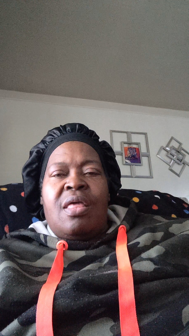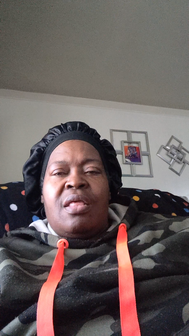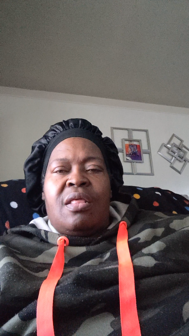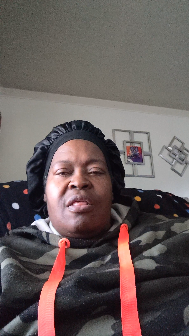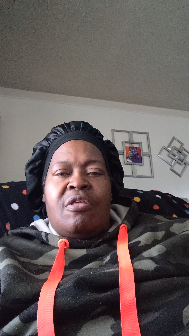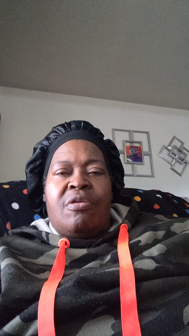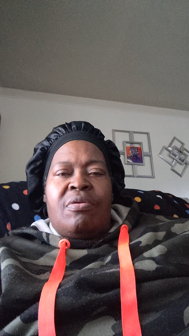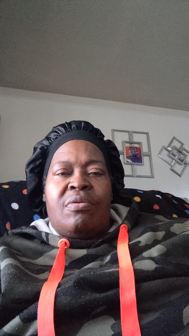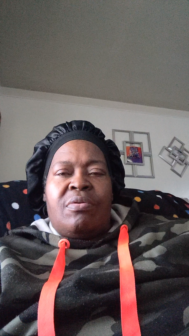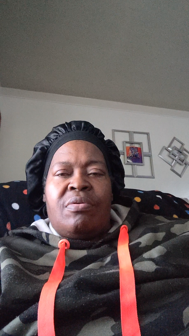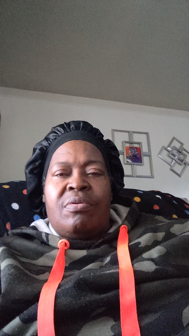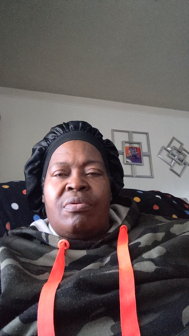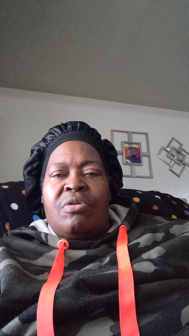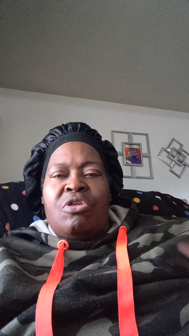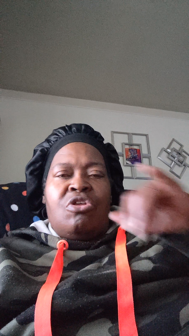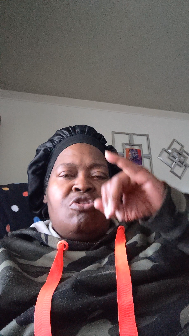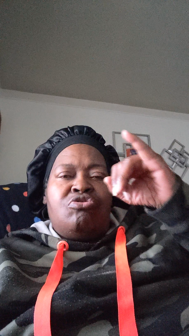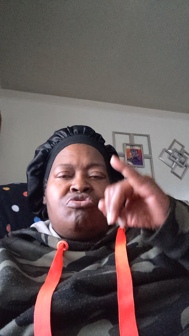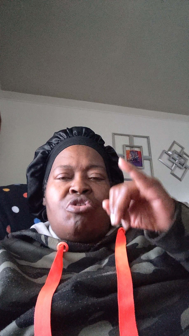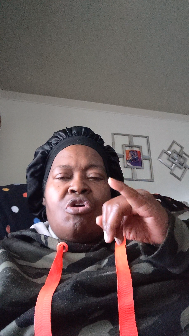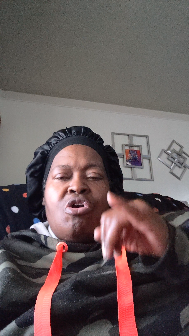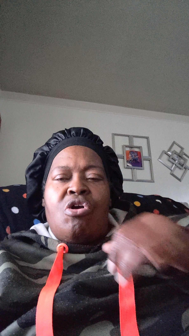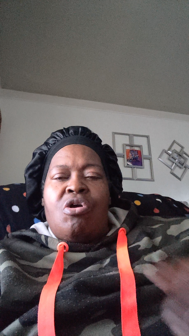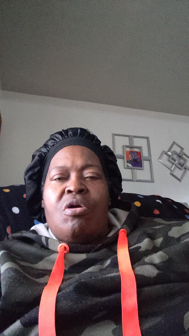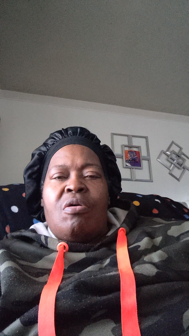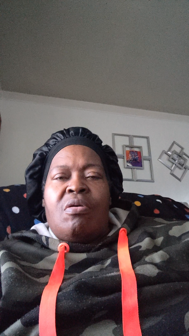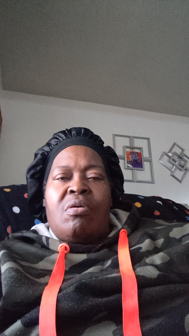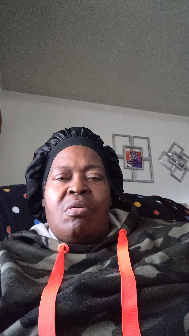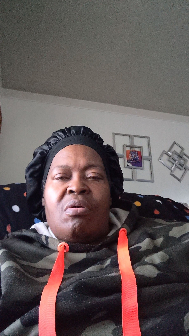draw